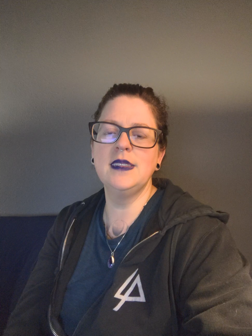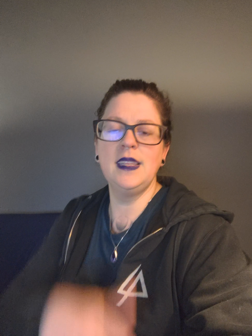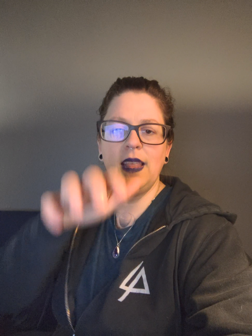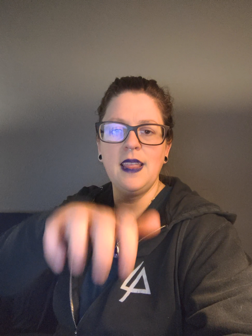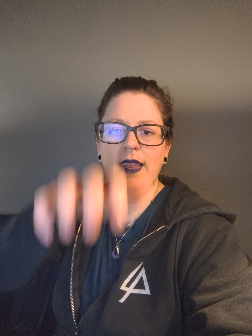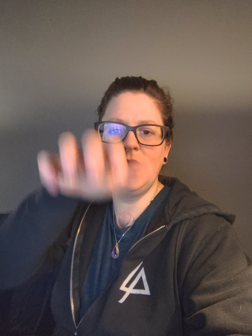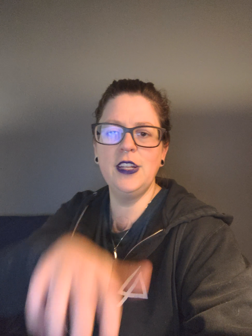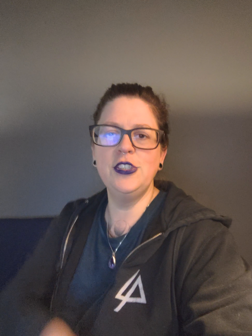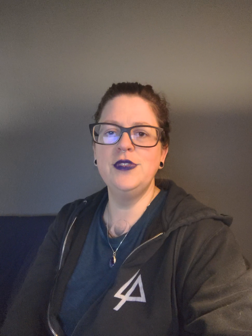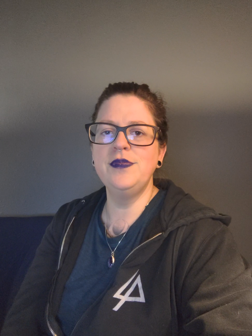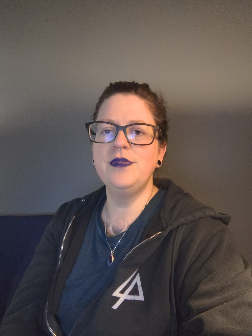alligator